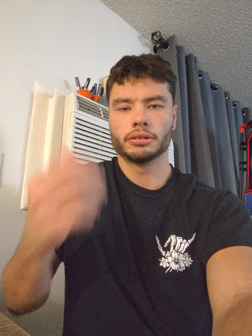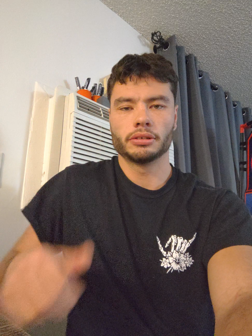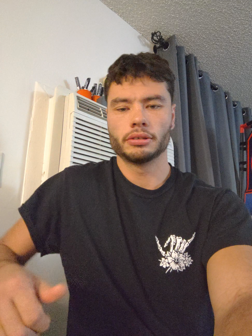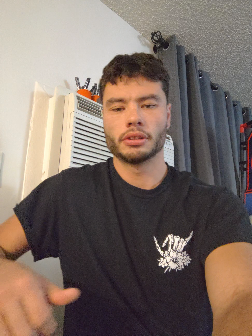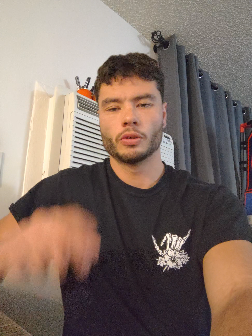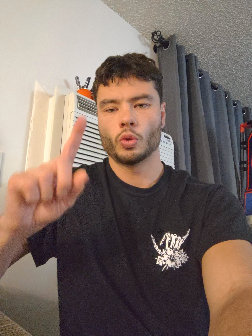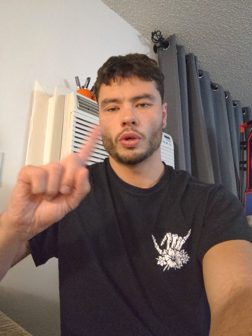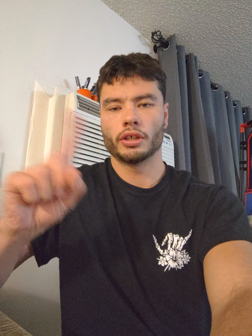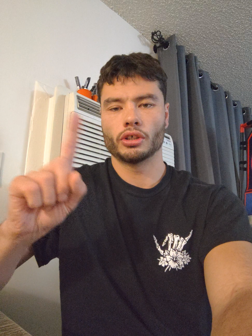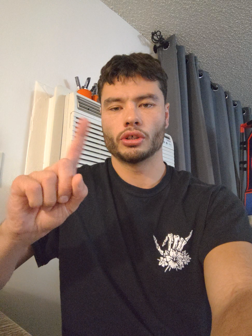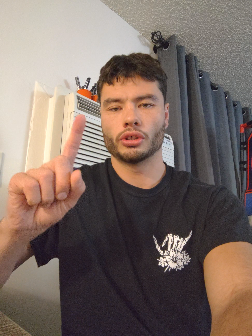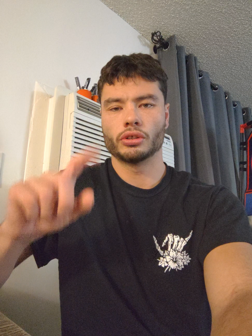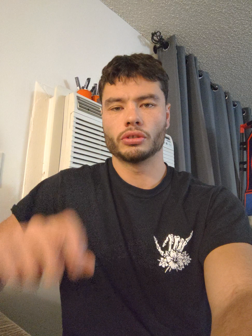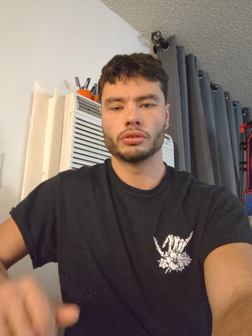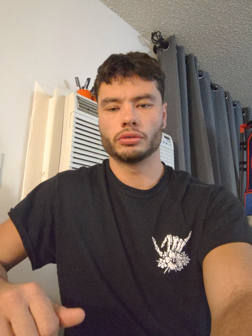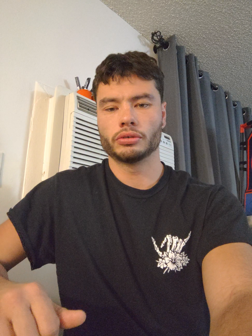where